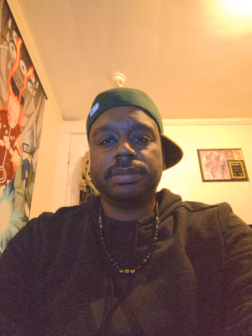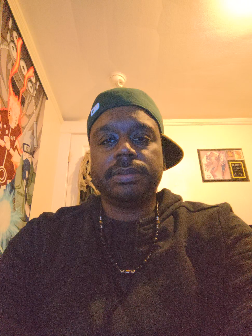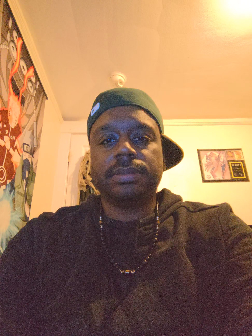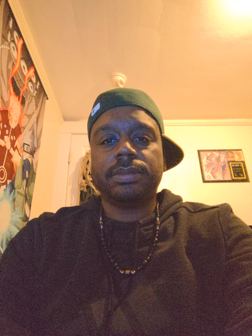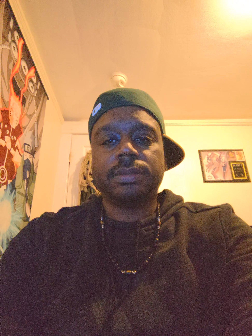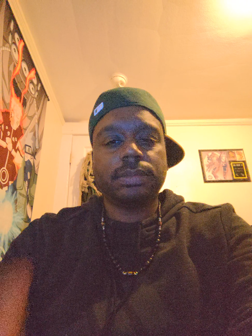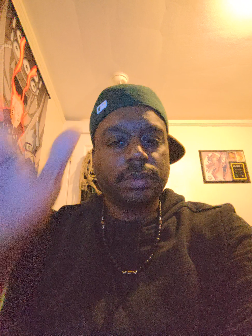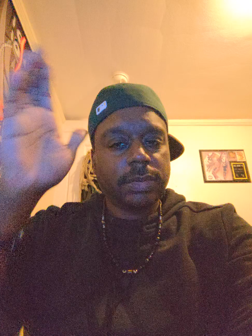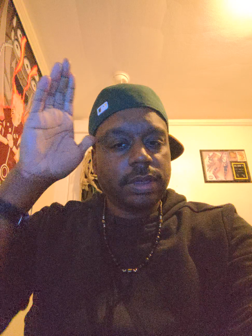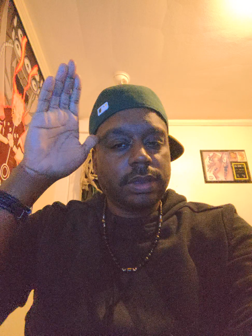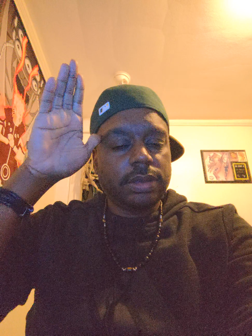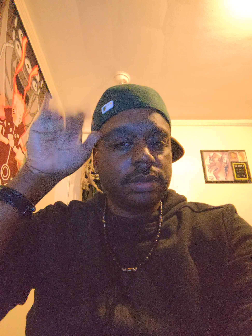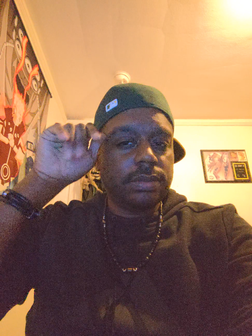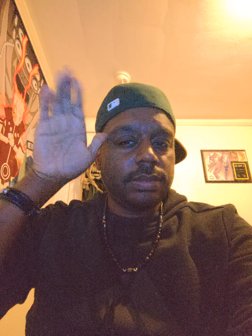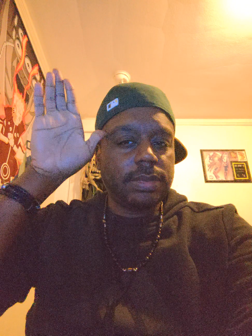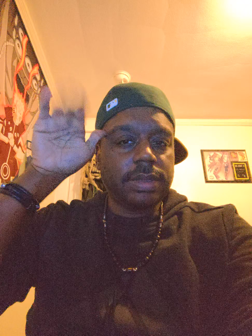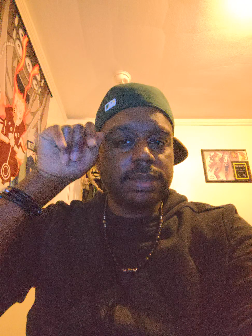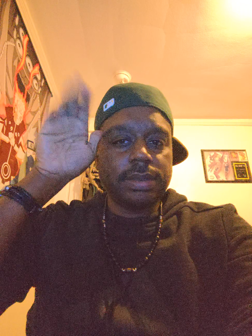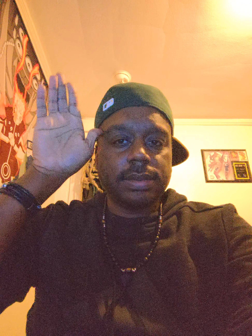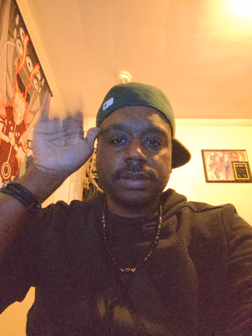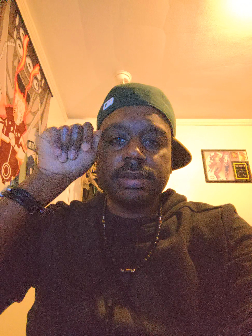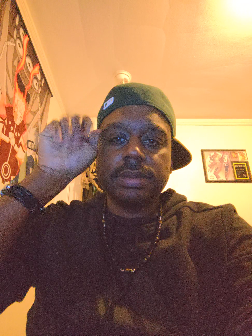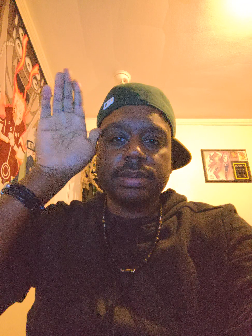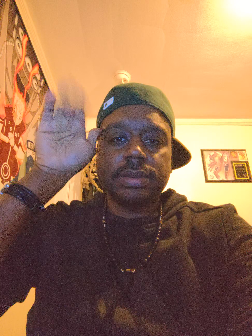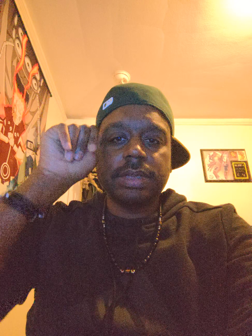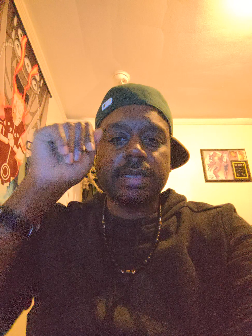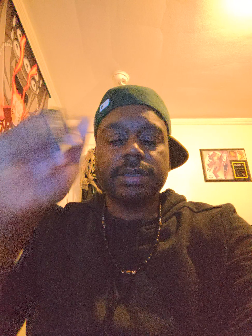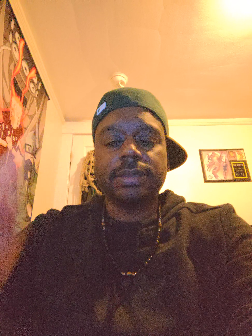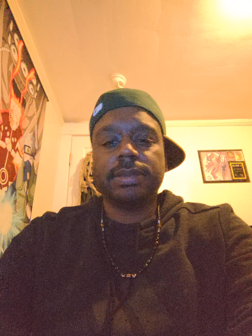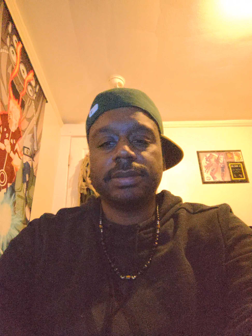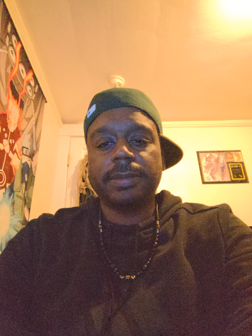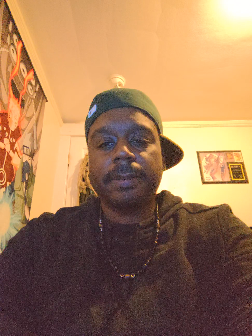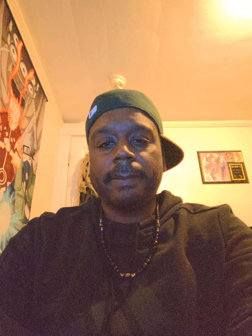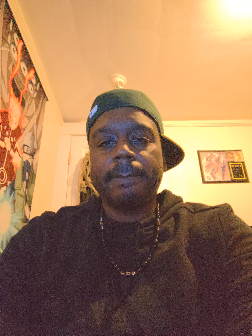donkey